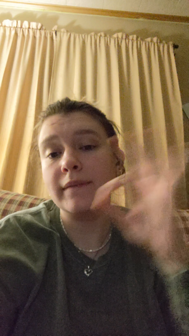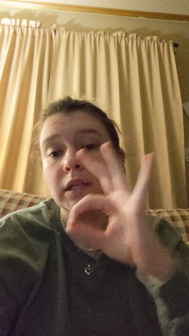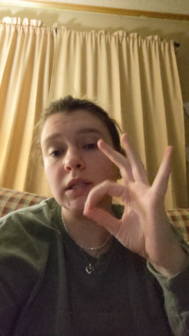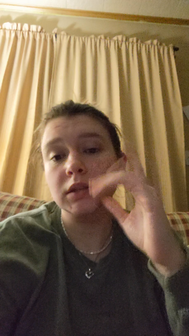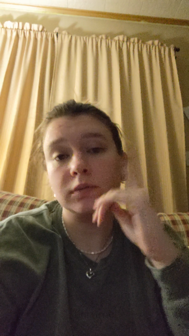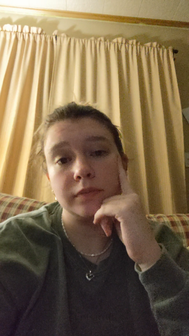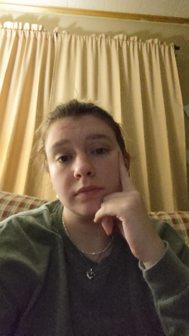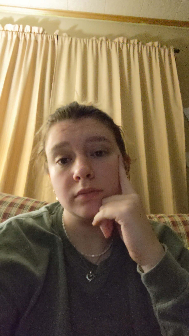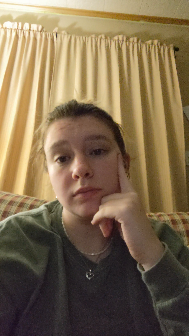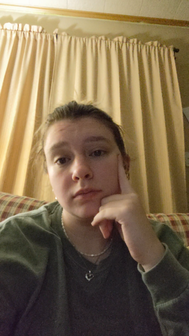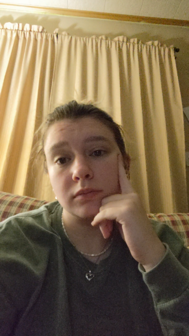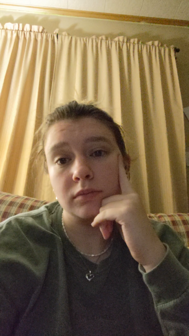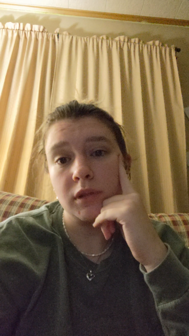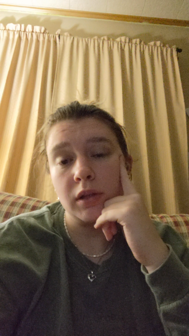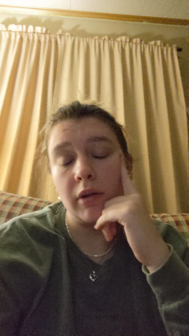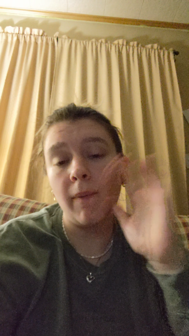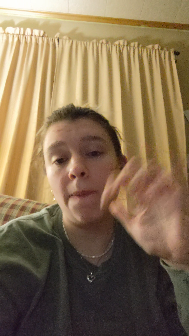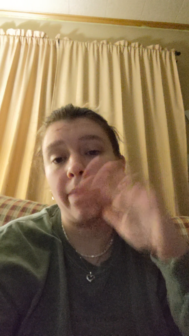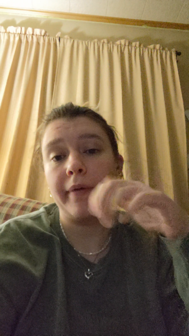climb